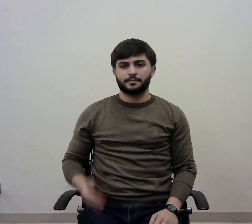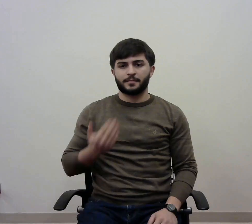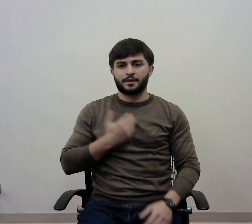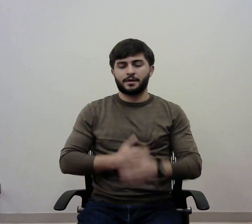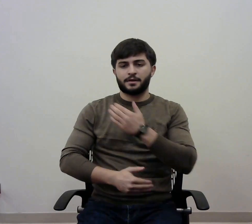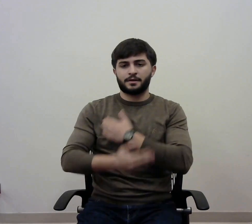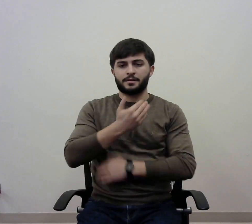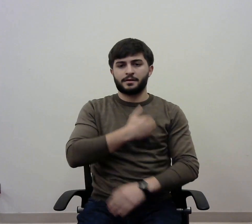əlil